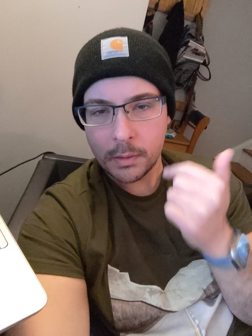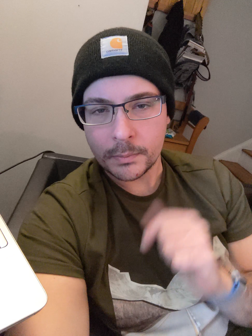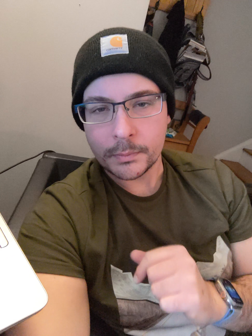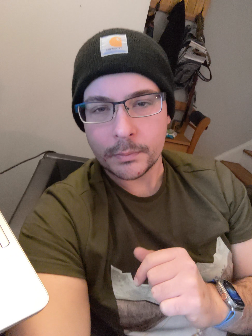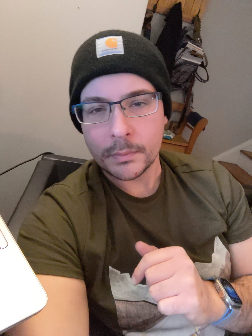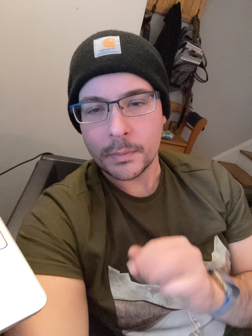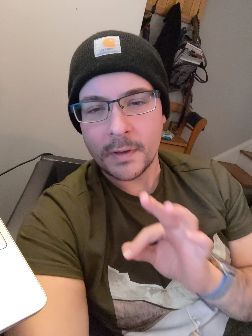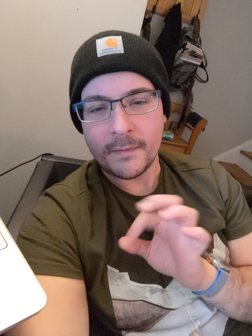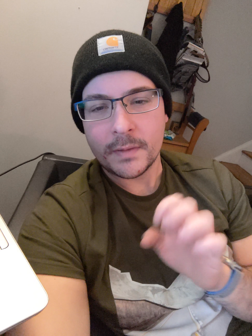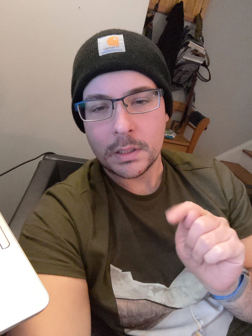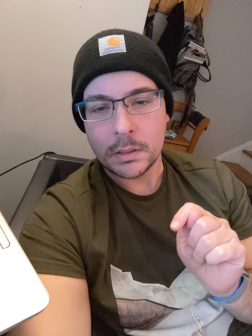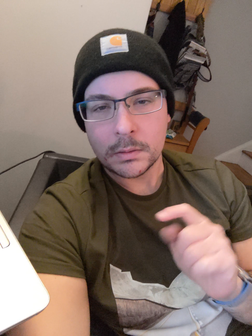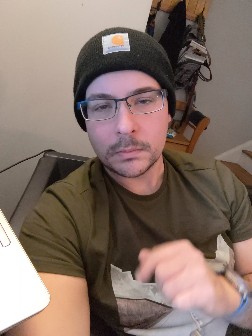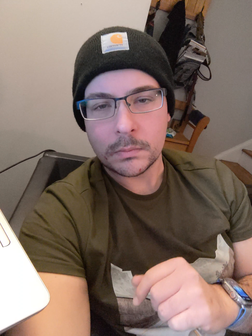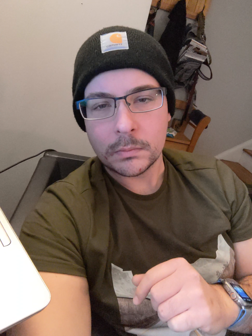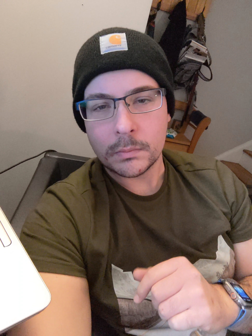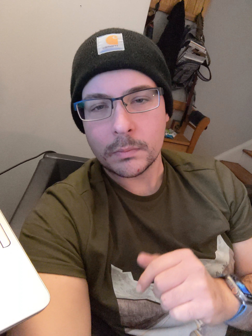feet